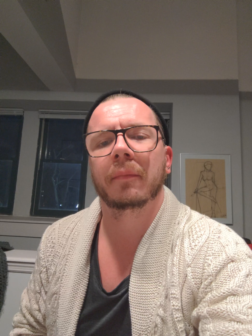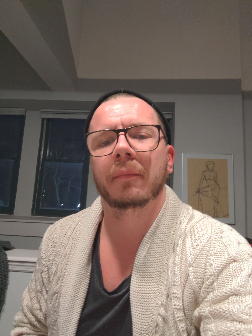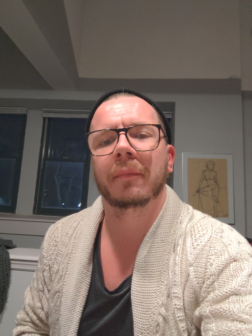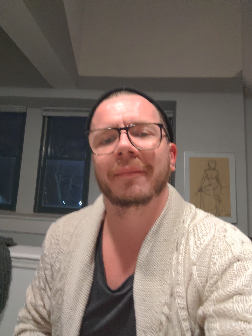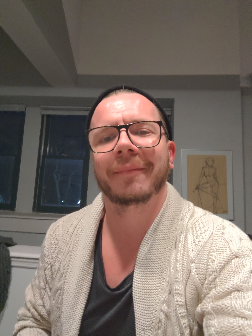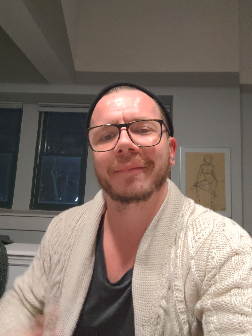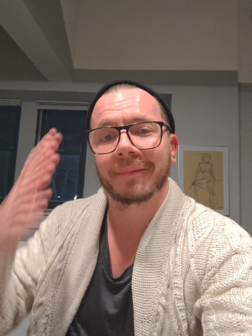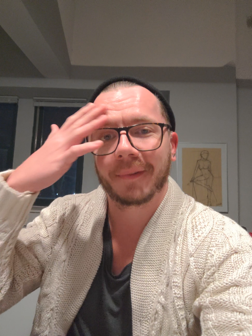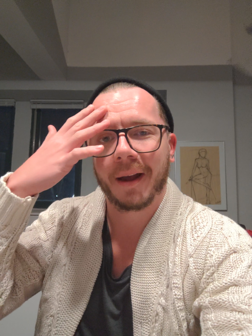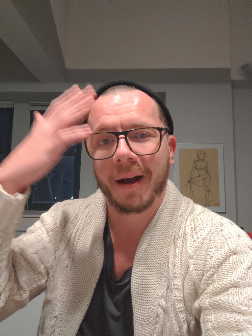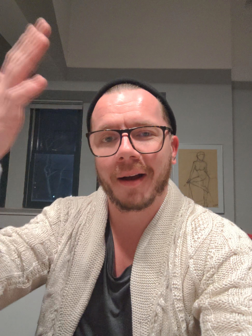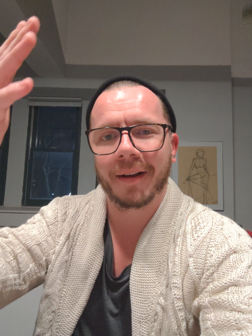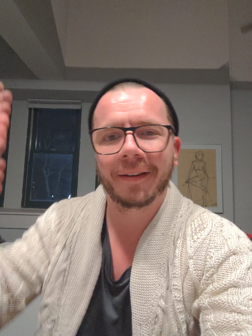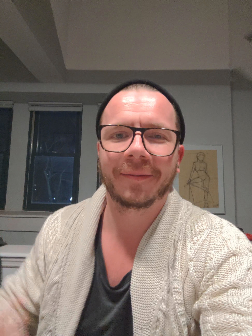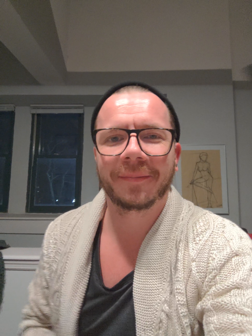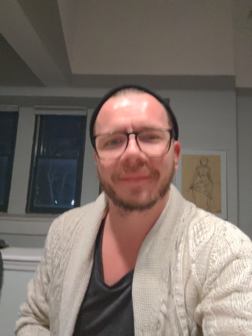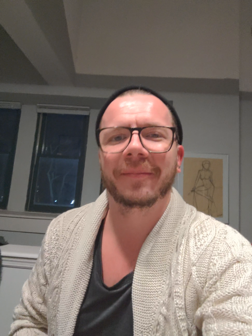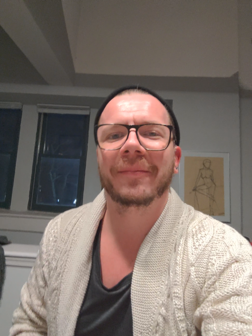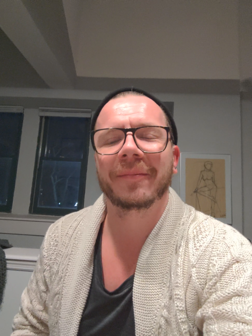high